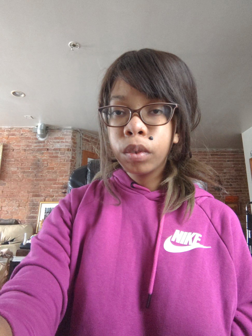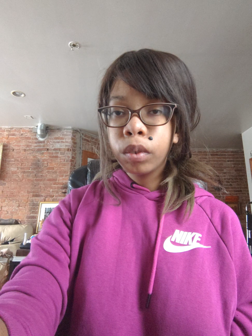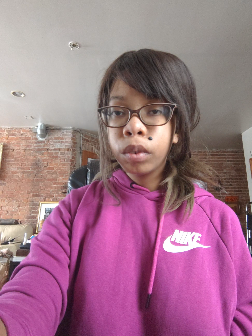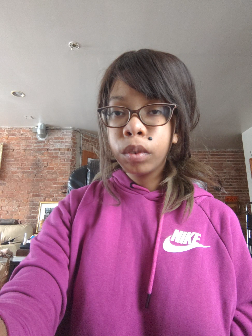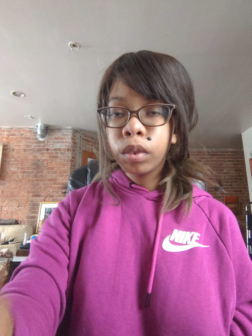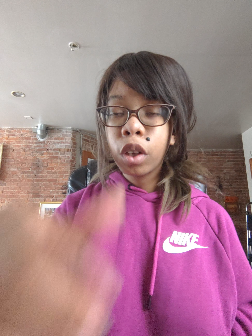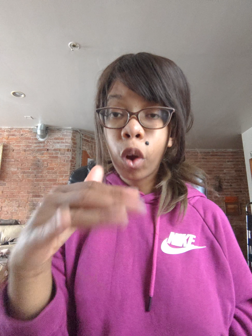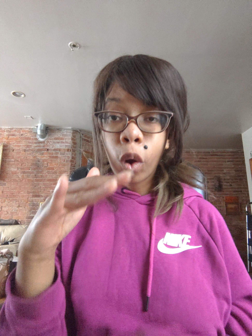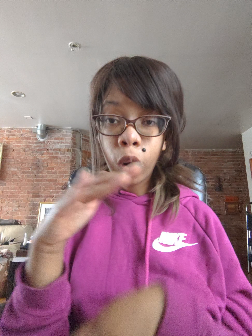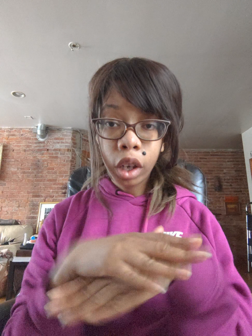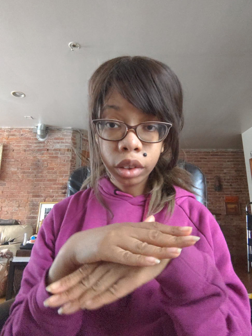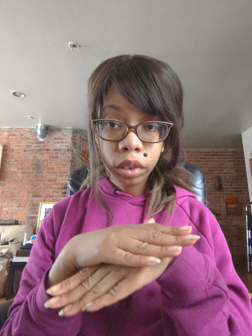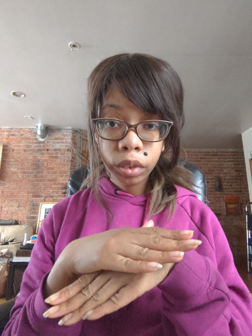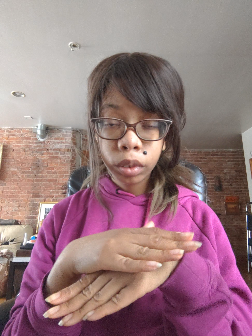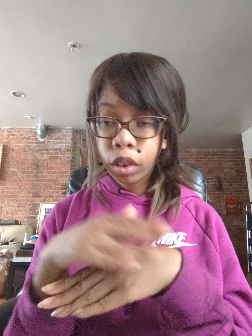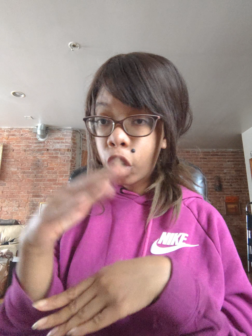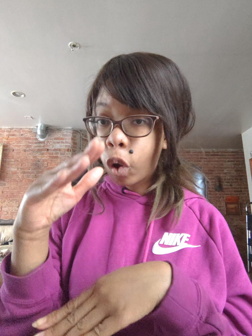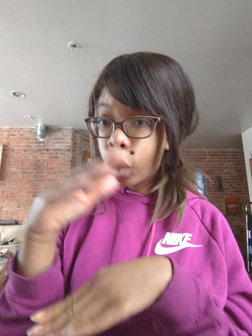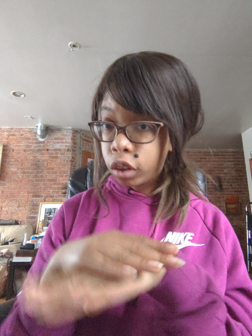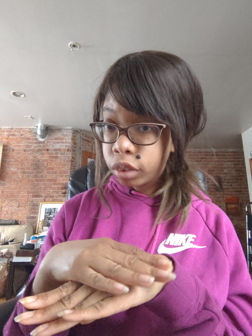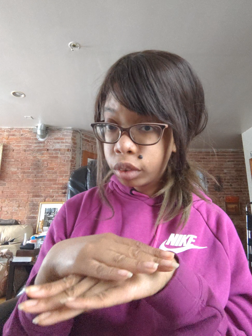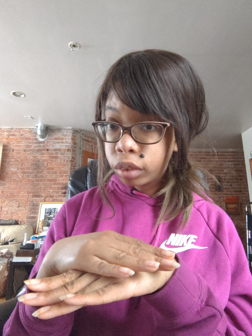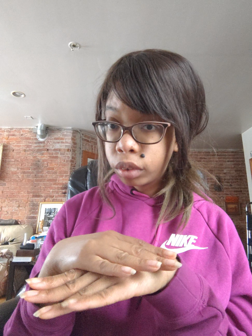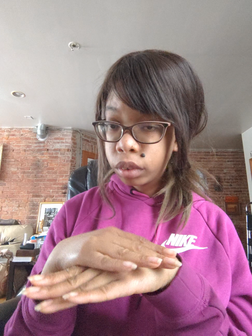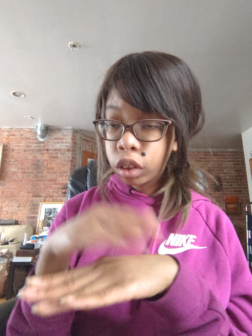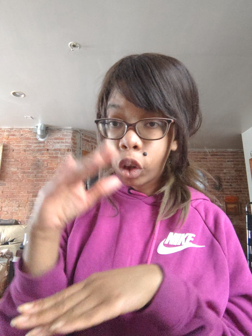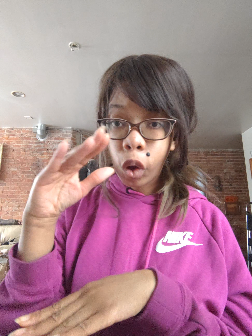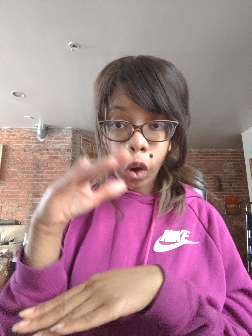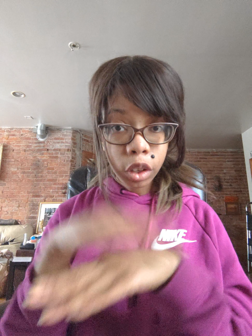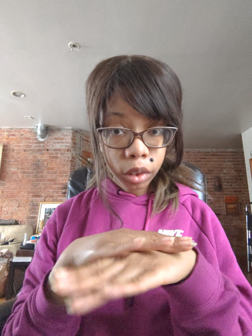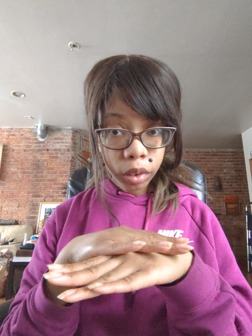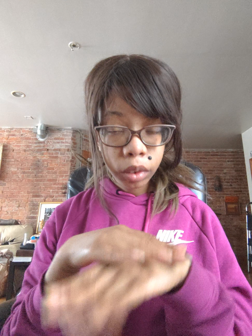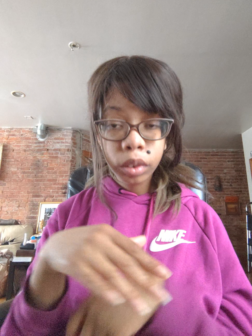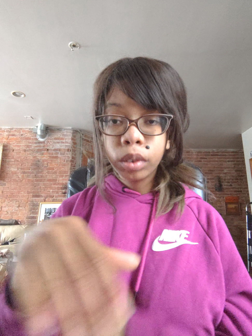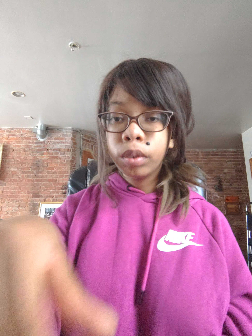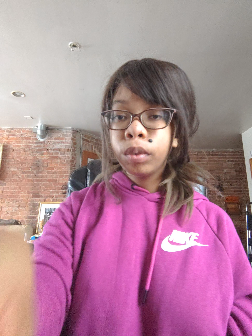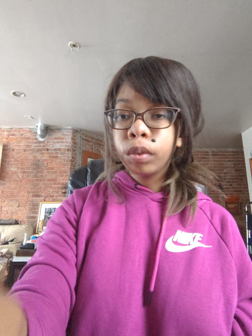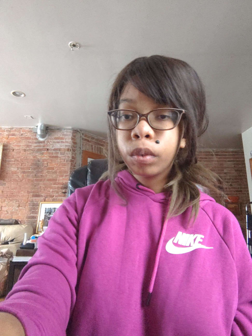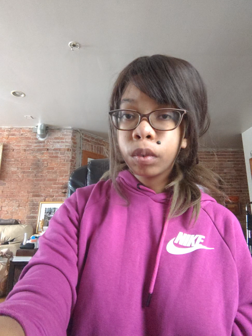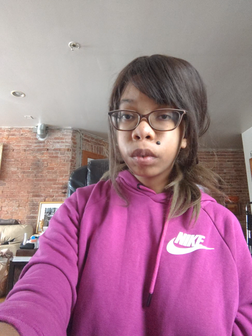on